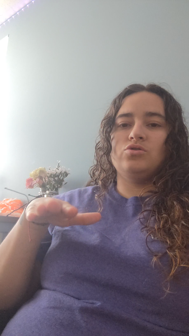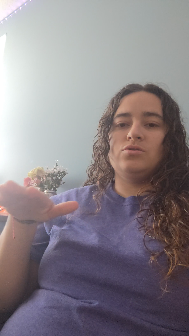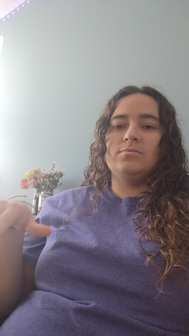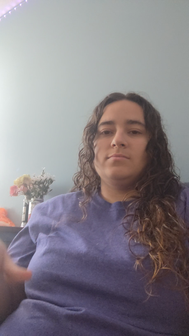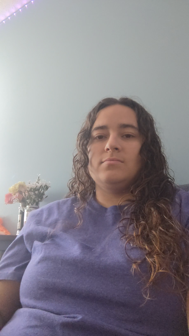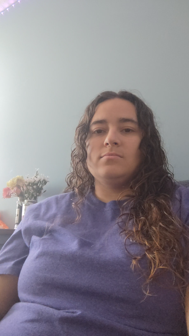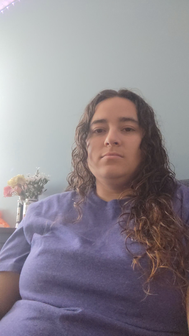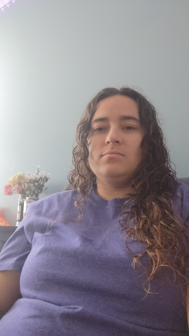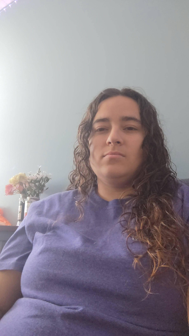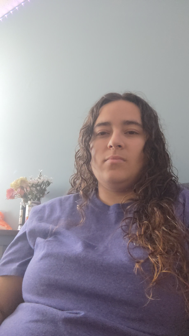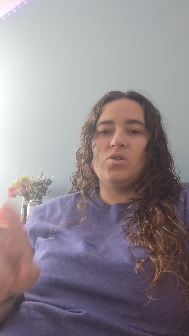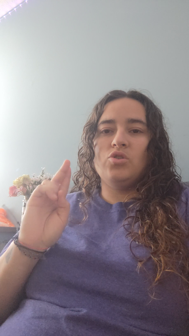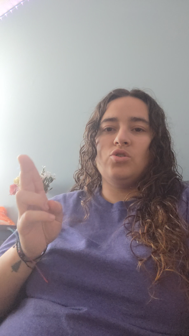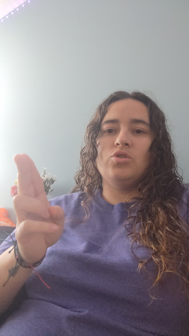hurry